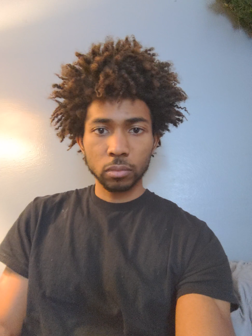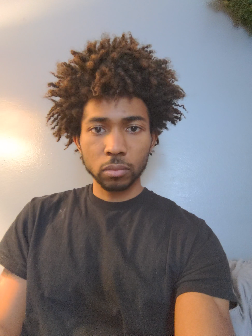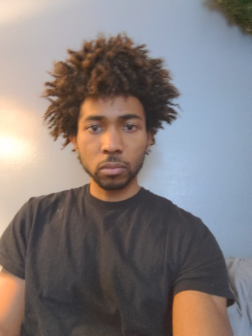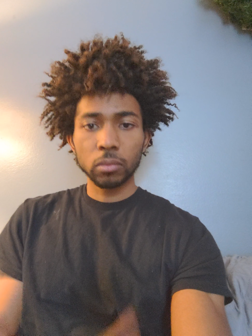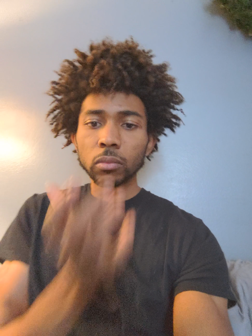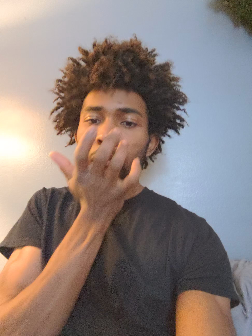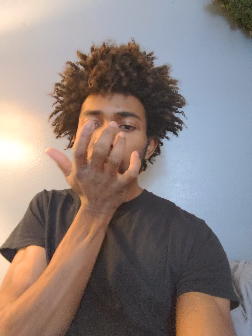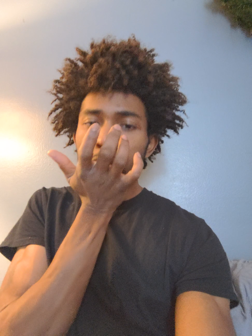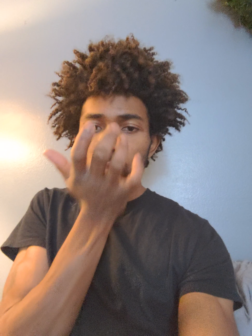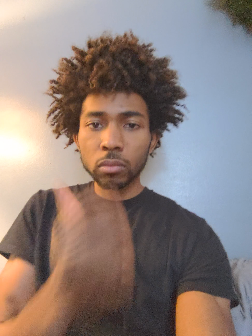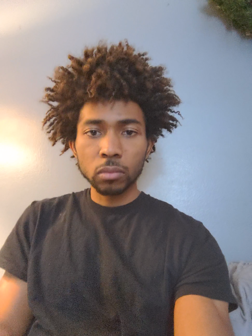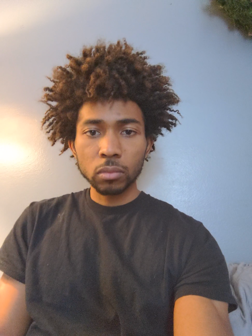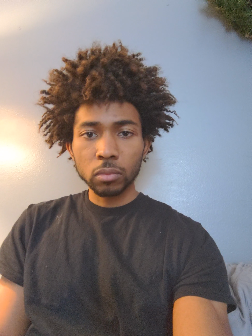grass